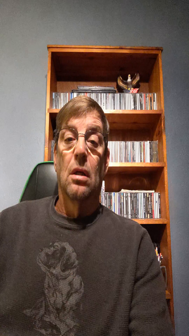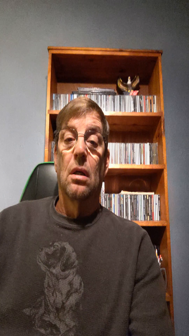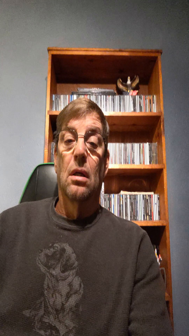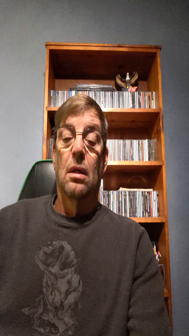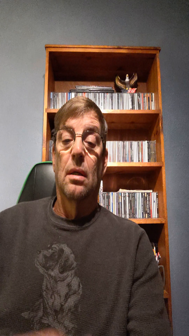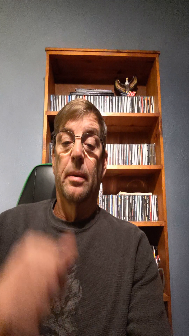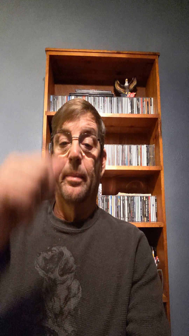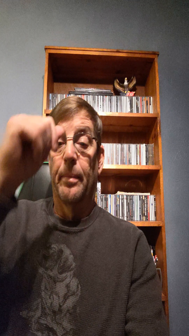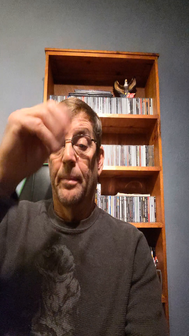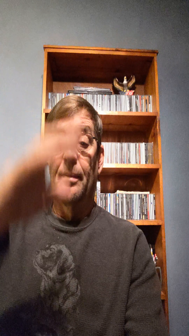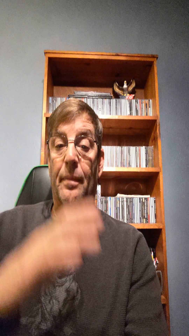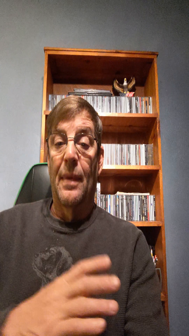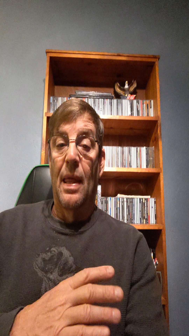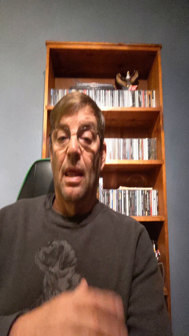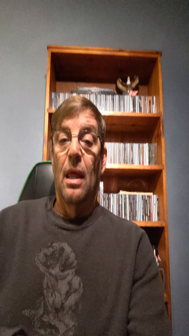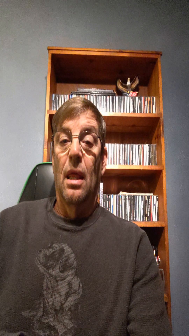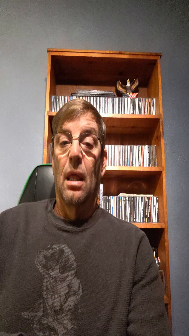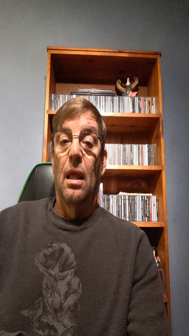man